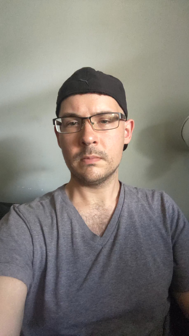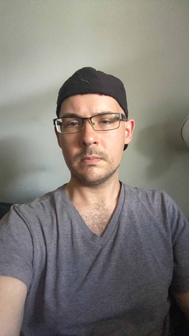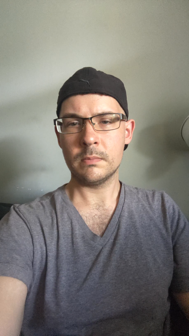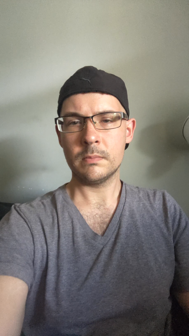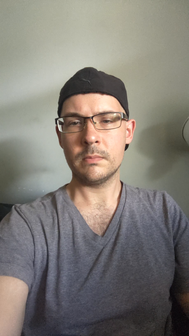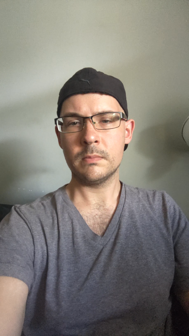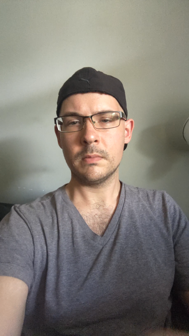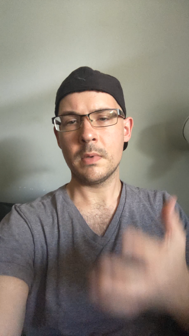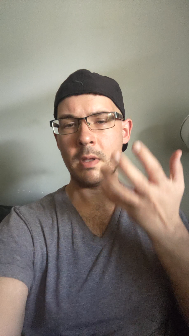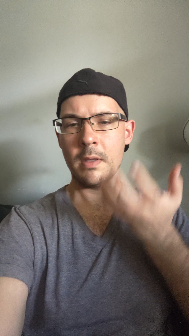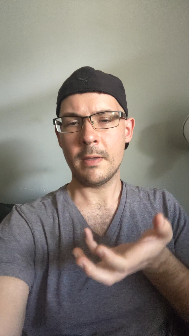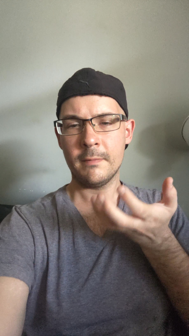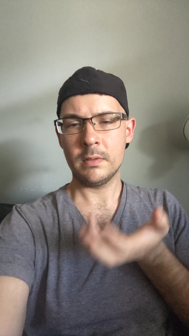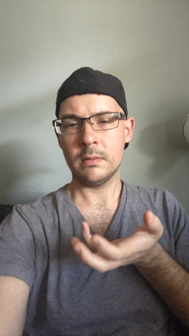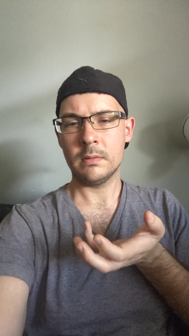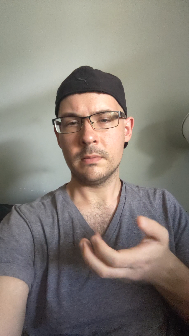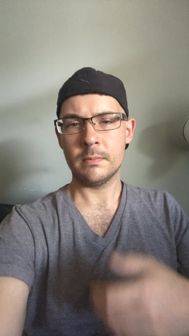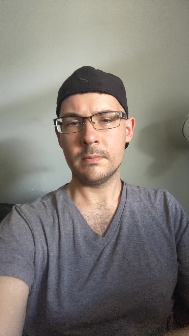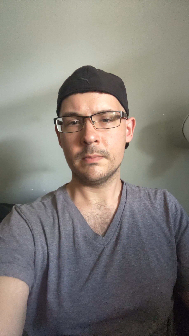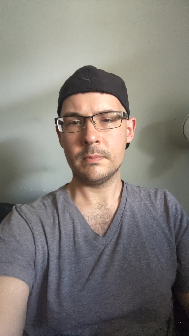heavy